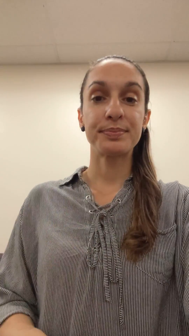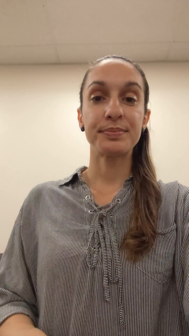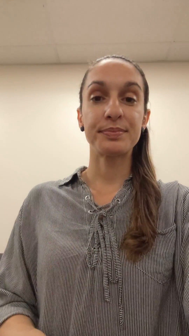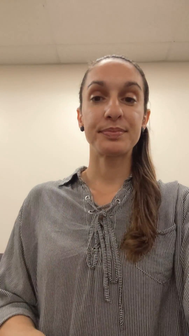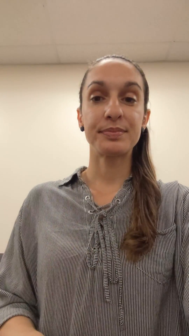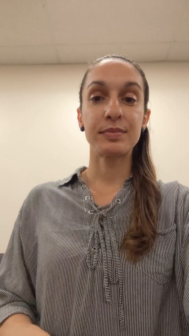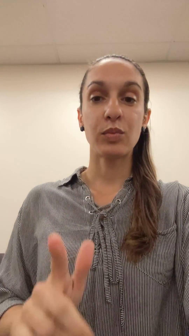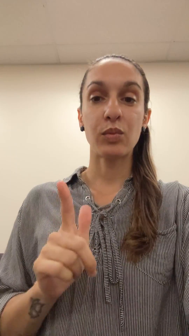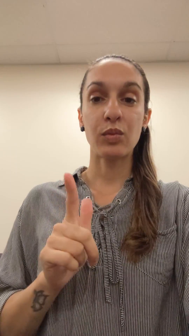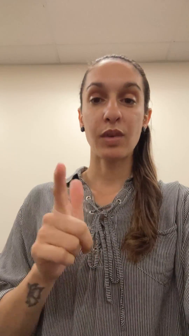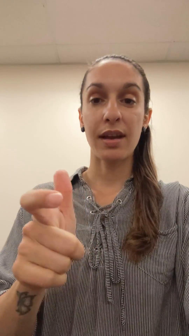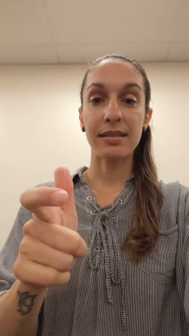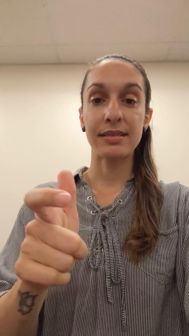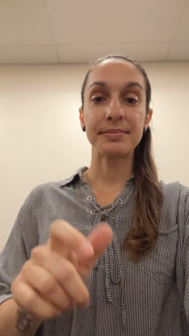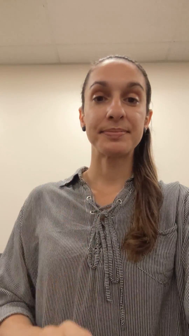run